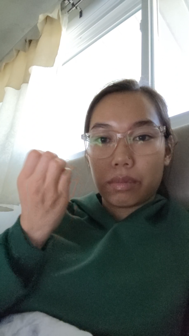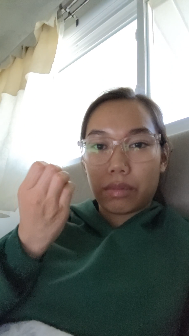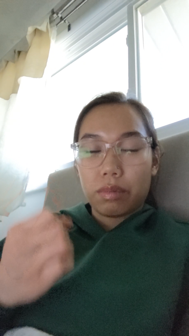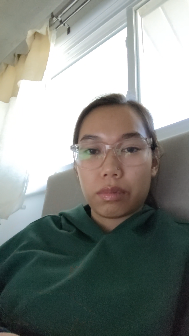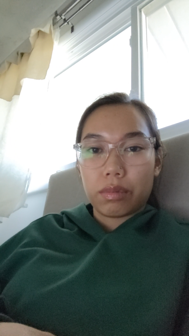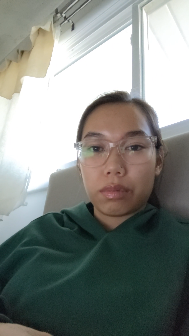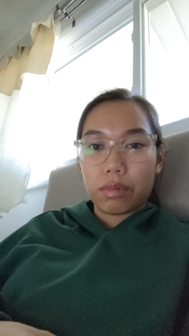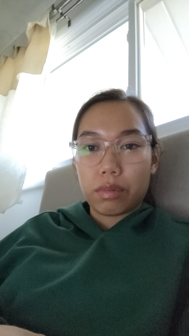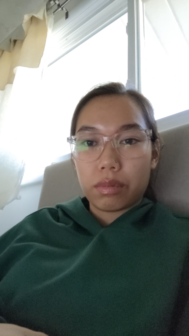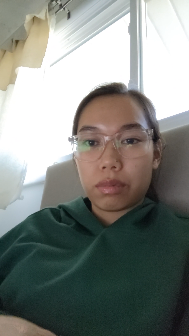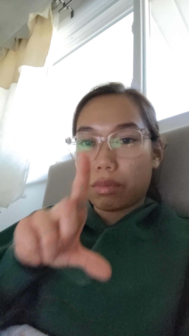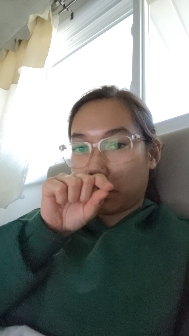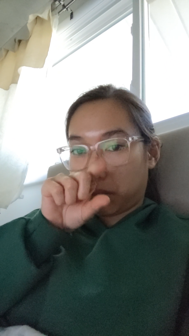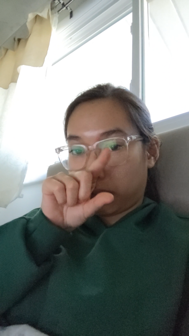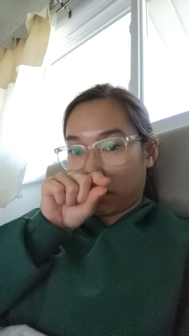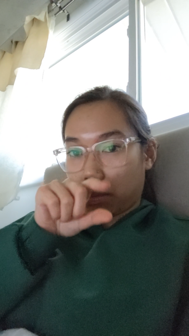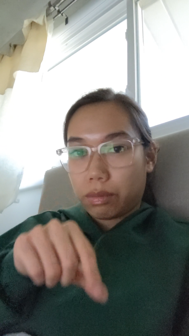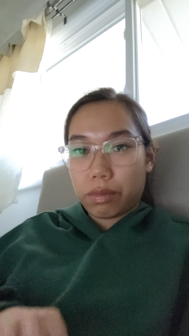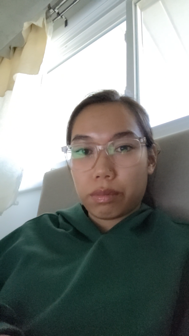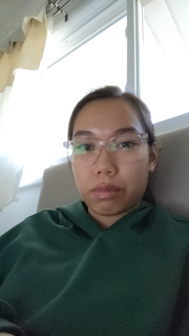chicken